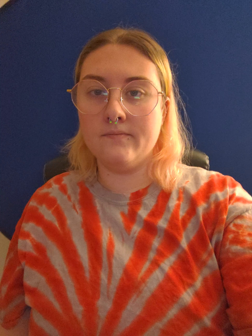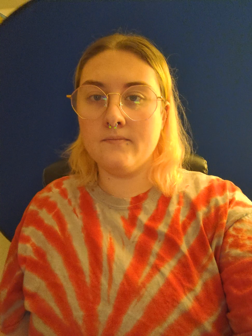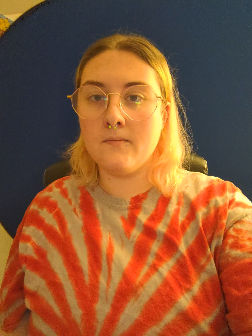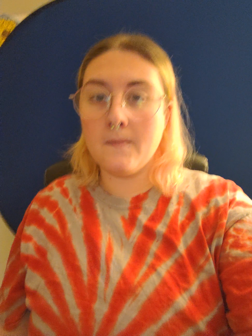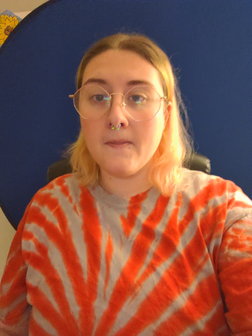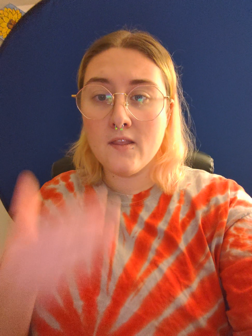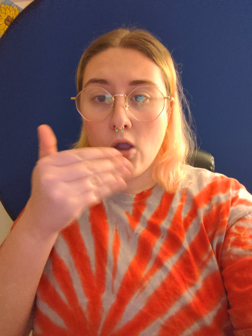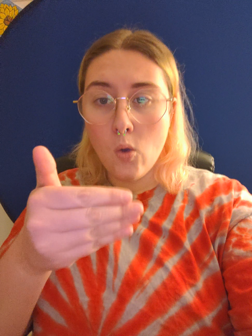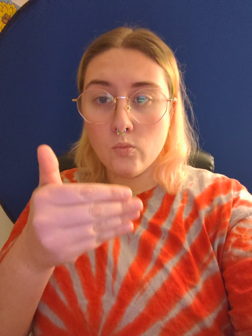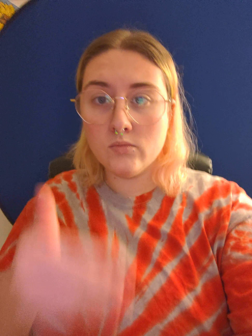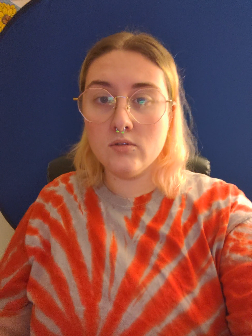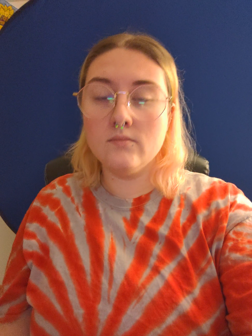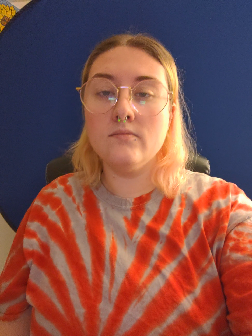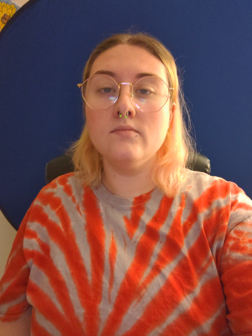close